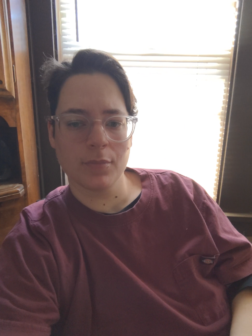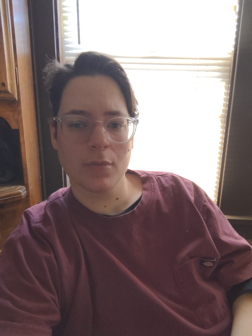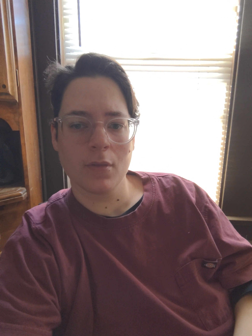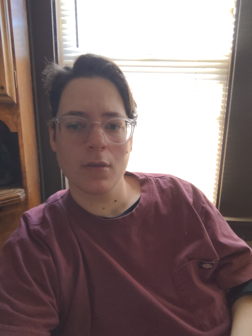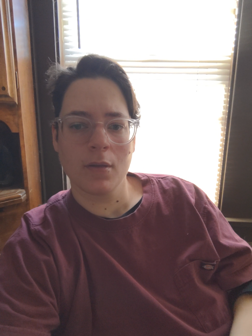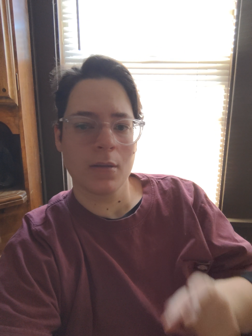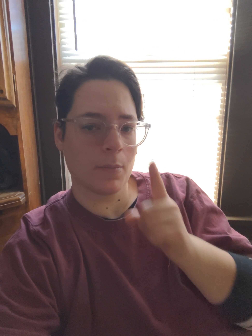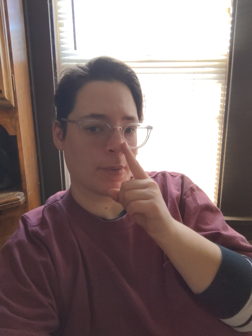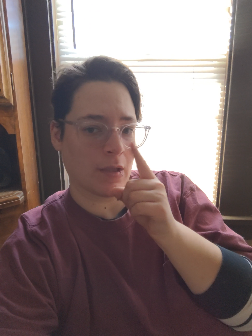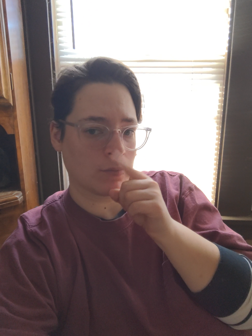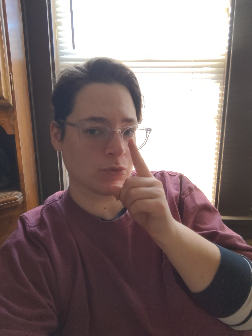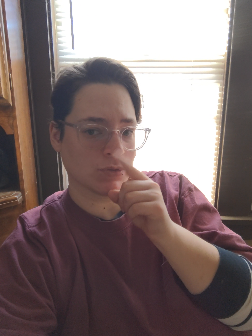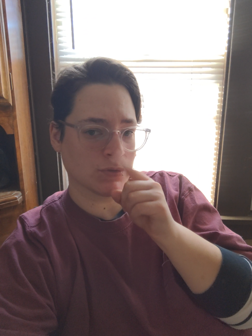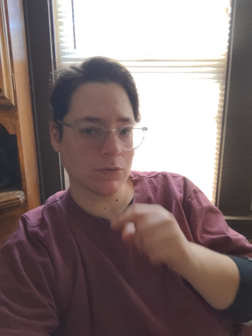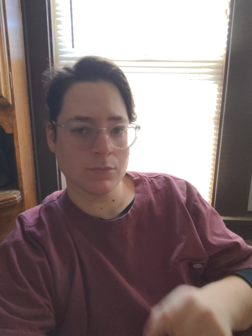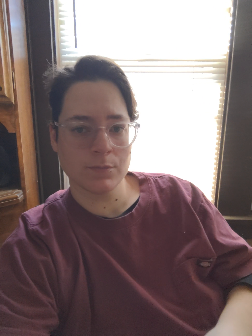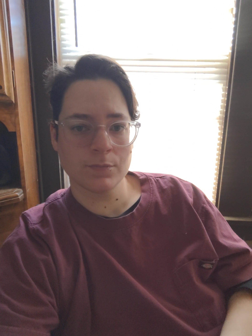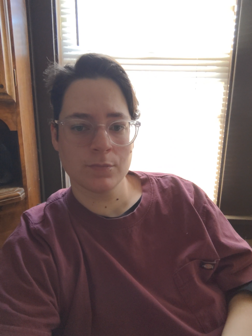mouse